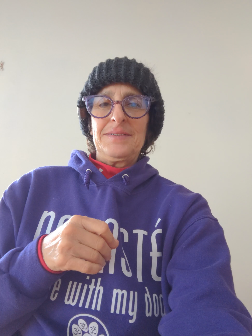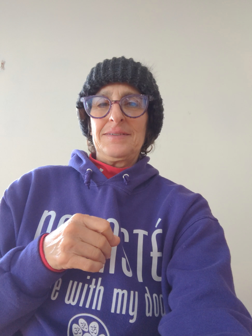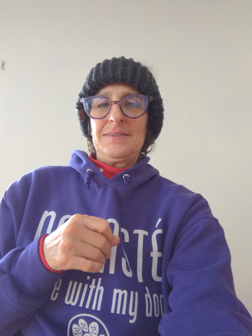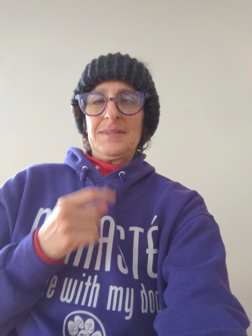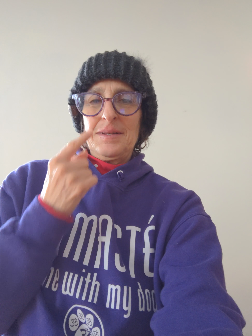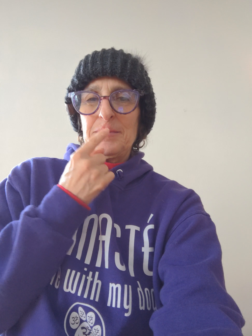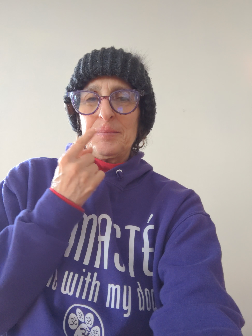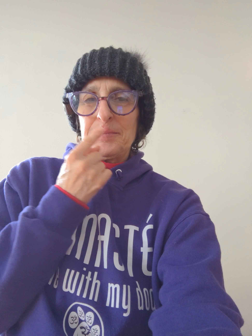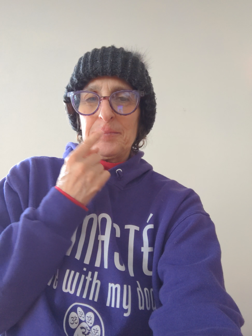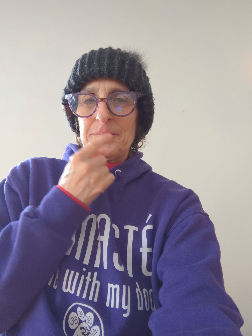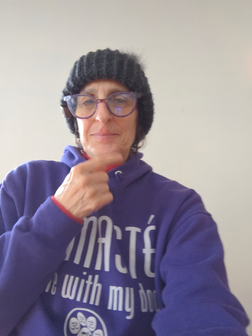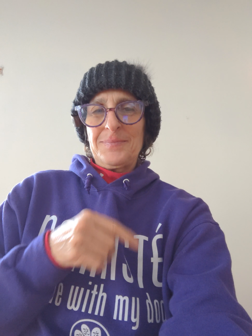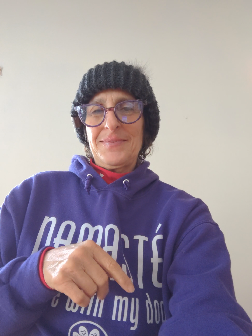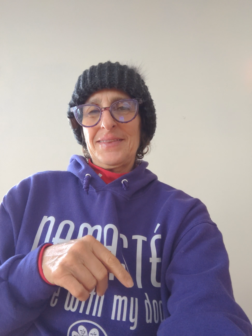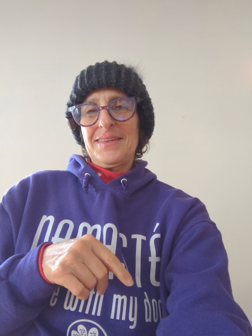lips